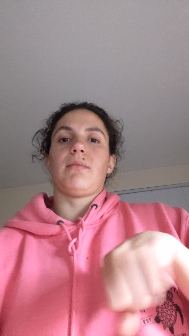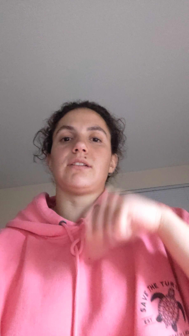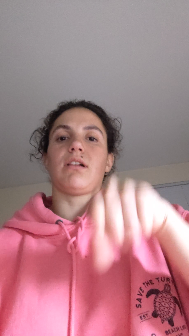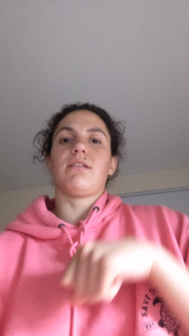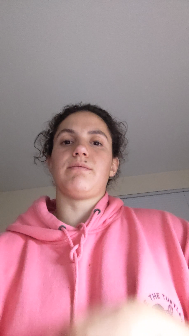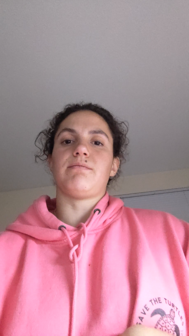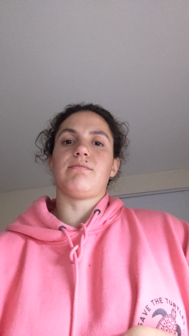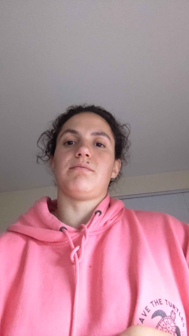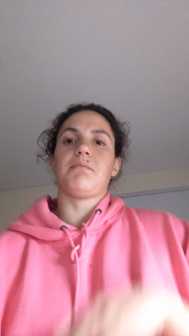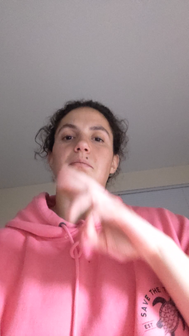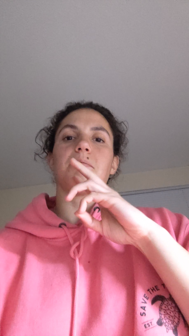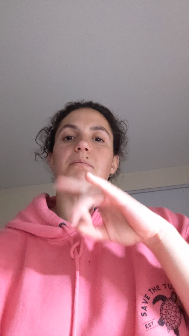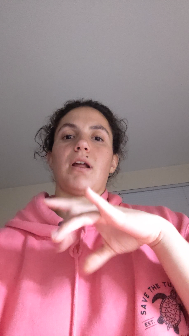melon